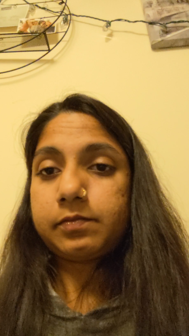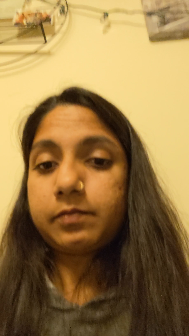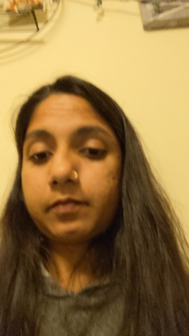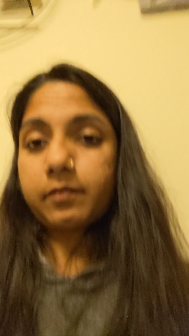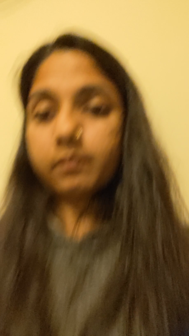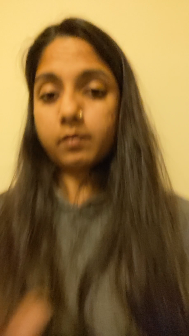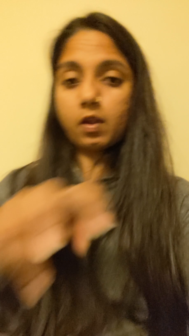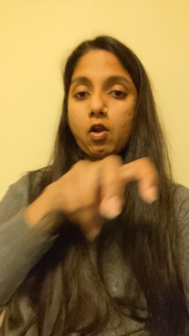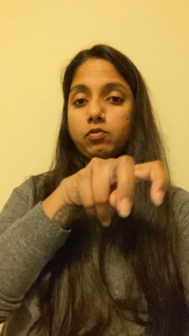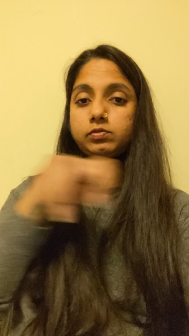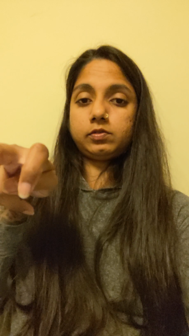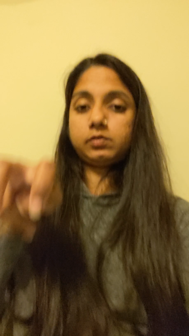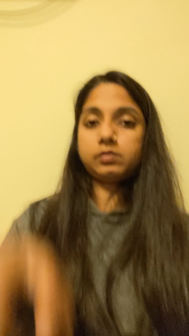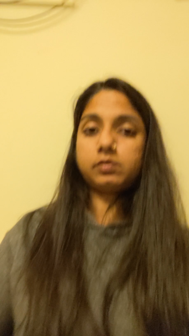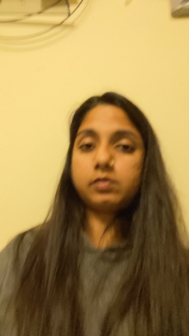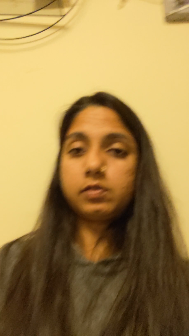couch